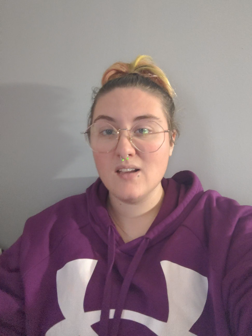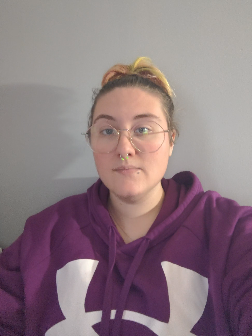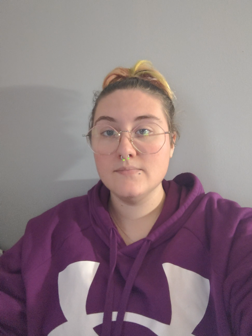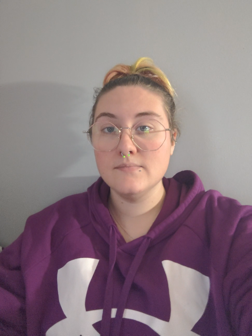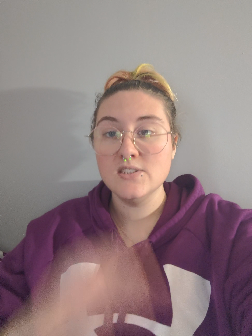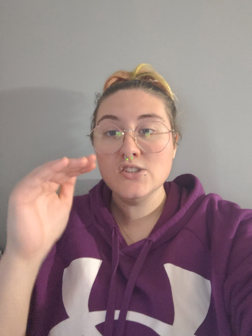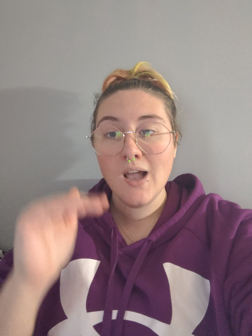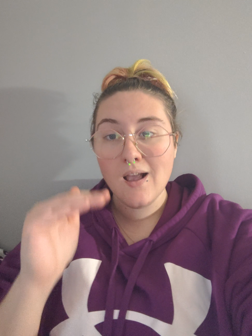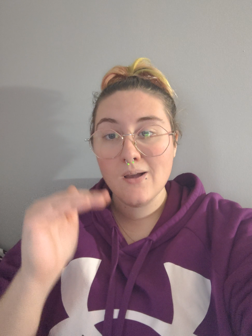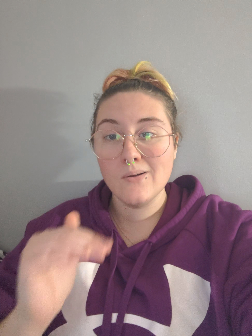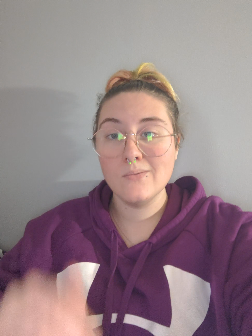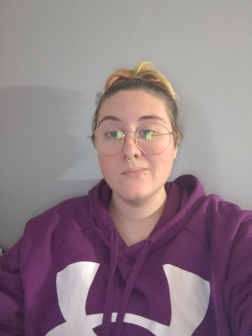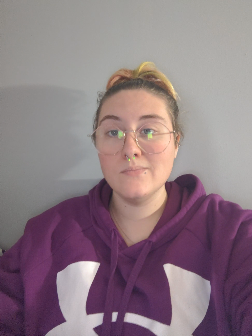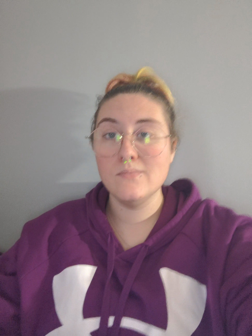child